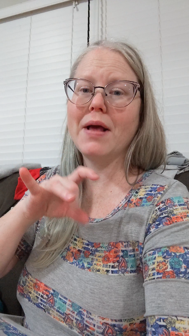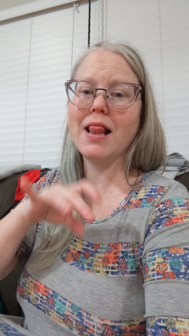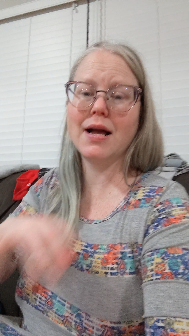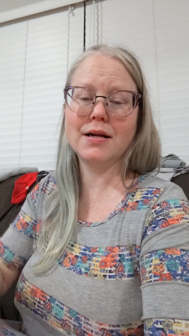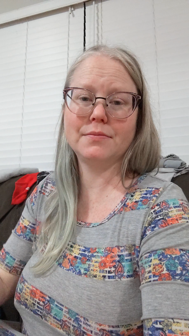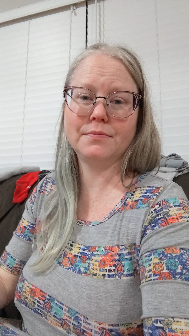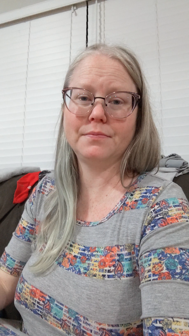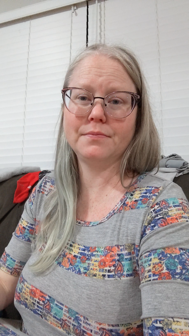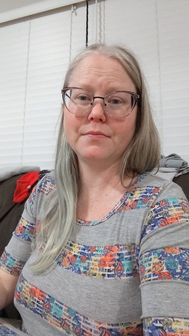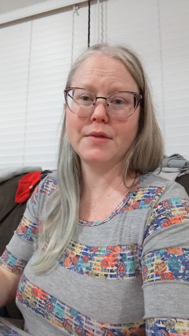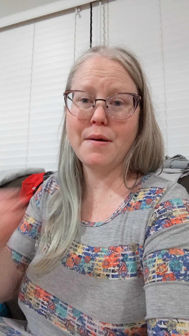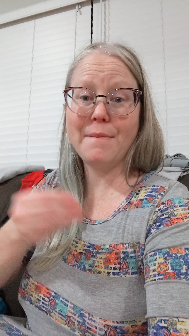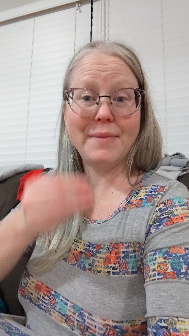buy